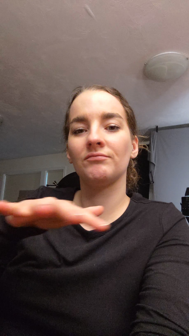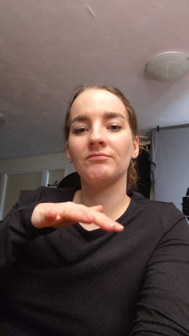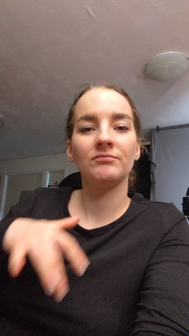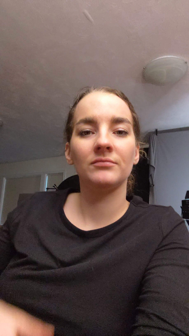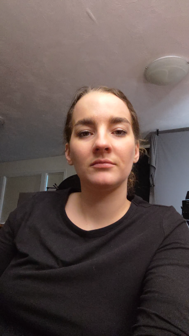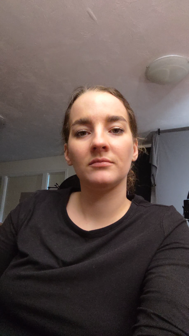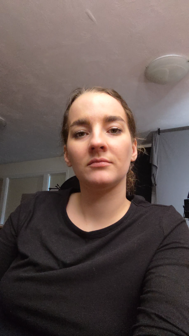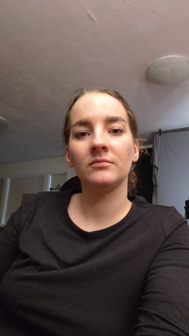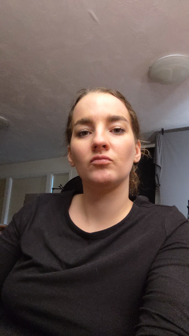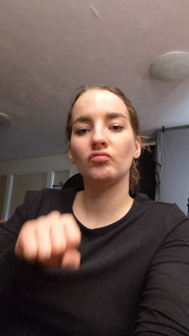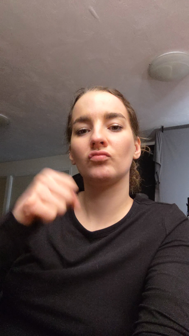broken